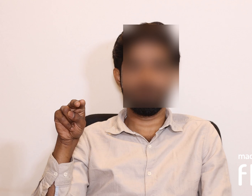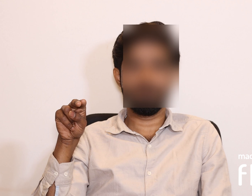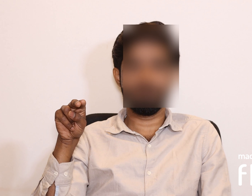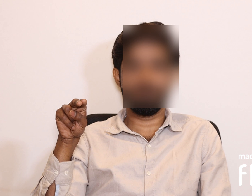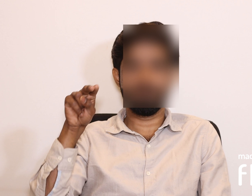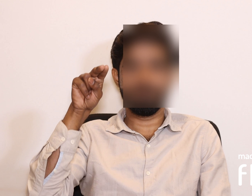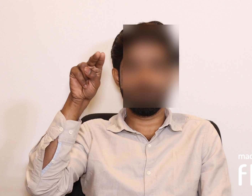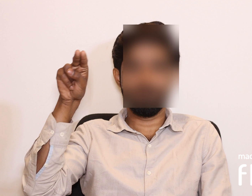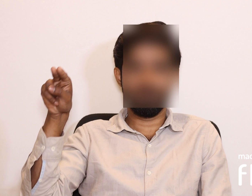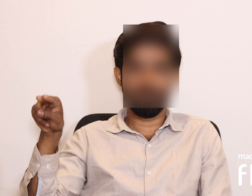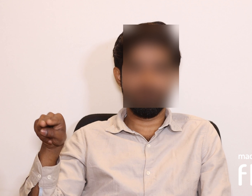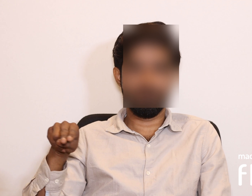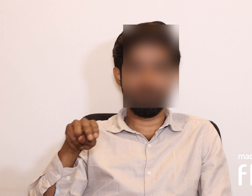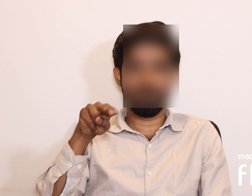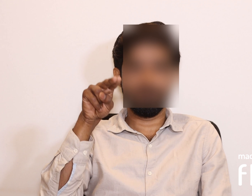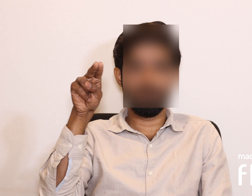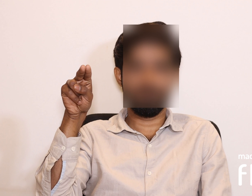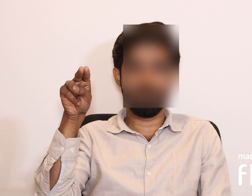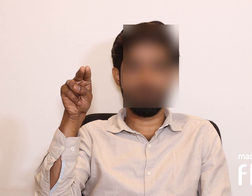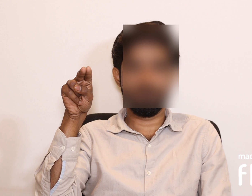ہ